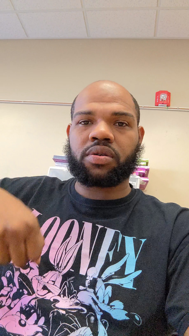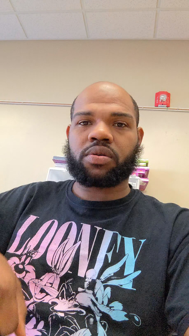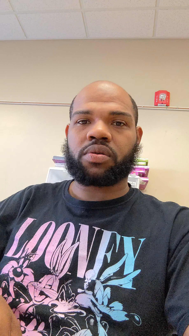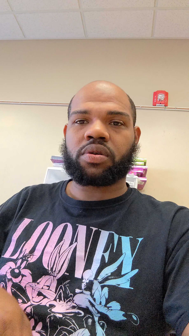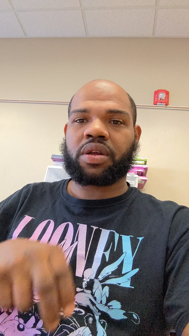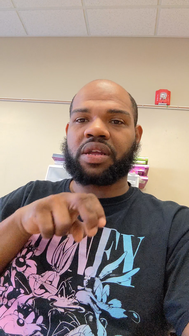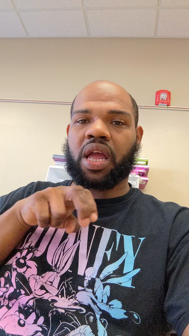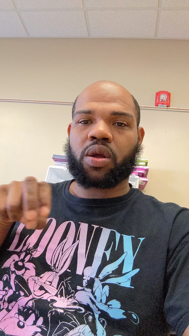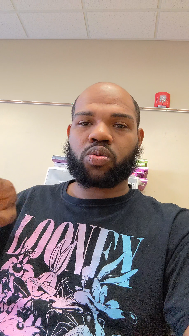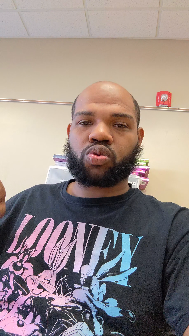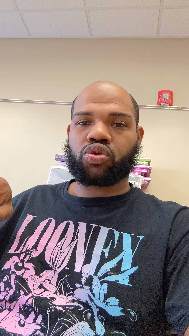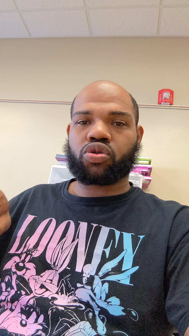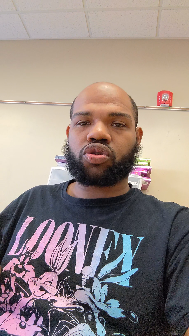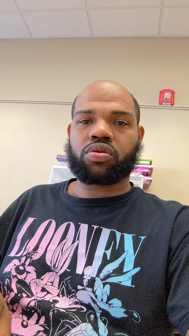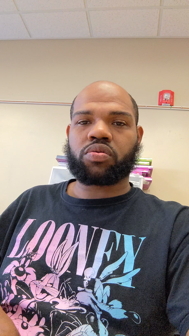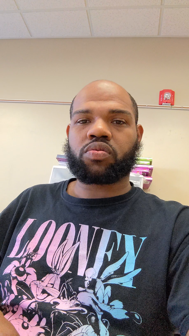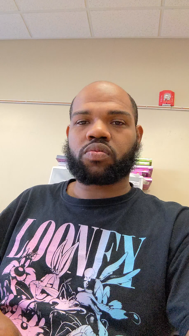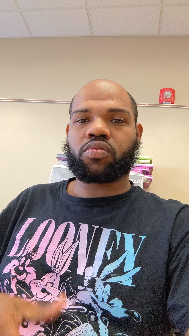couch